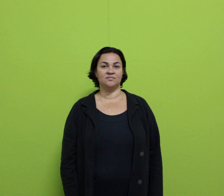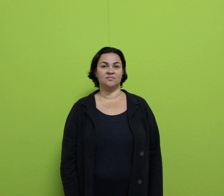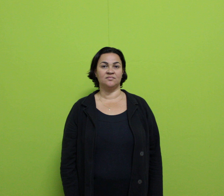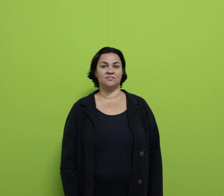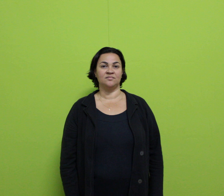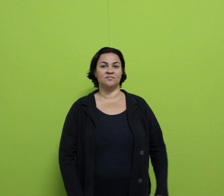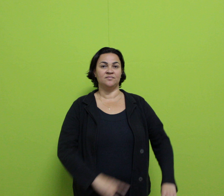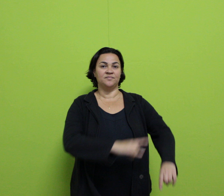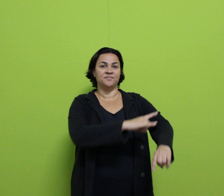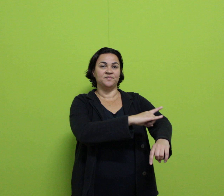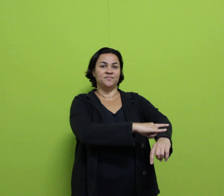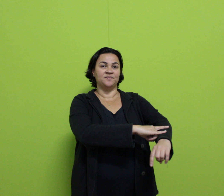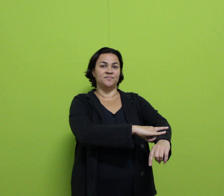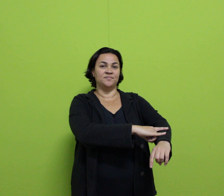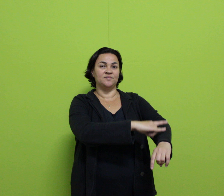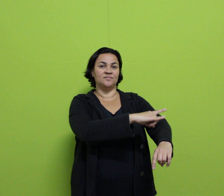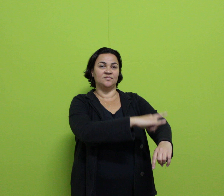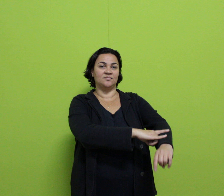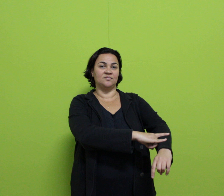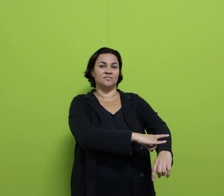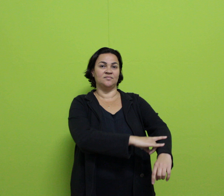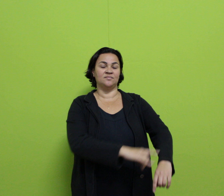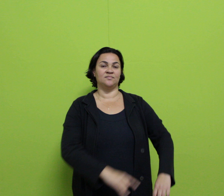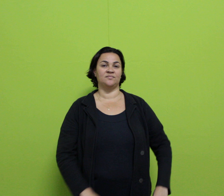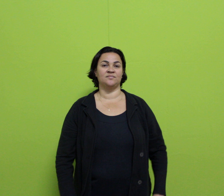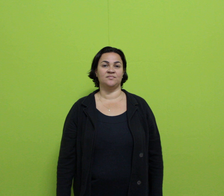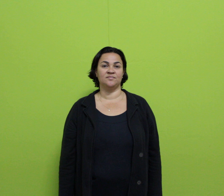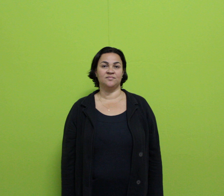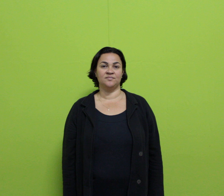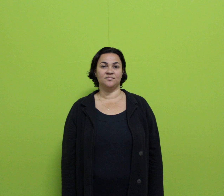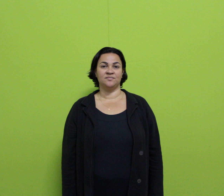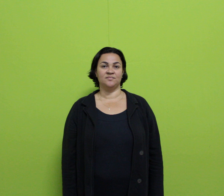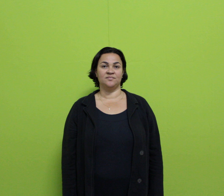banheiro